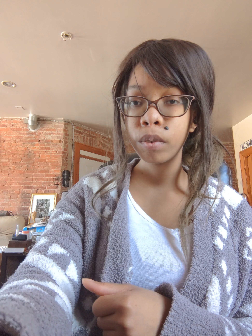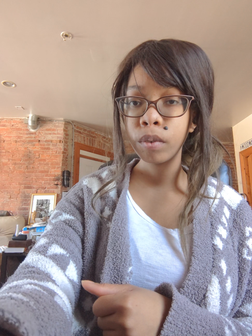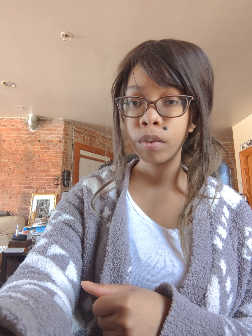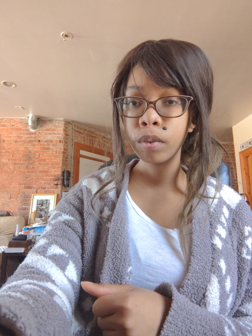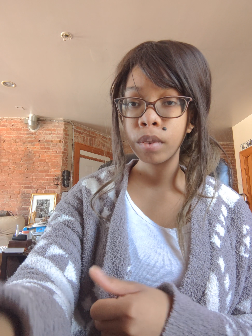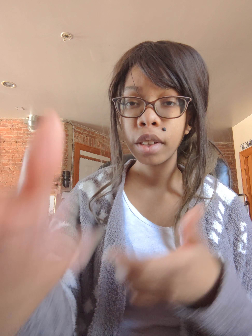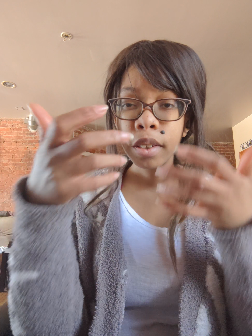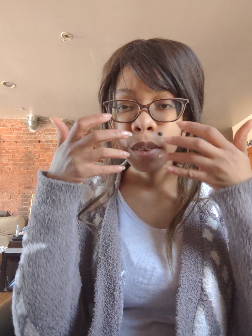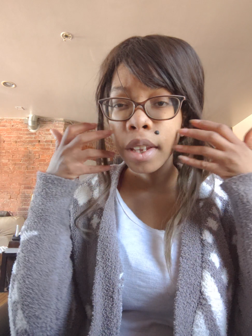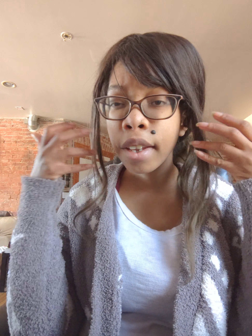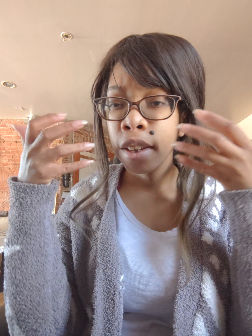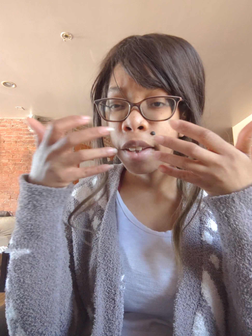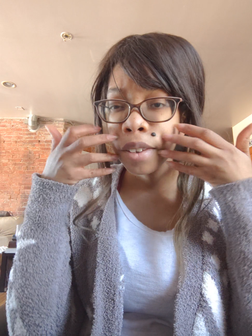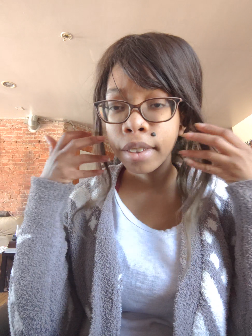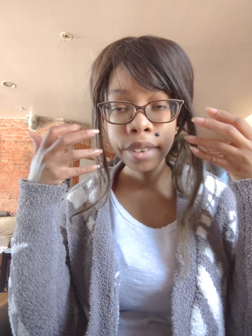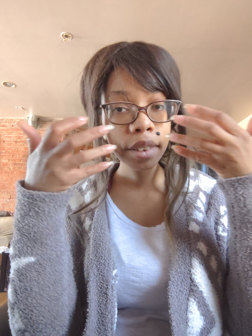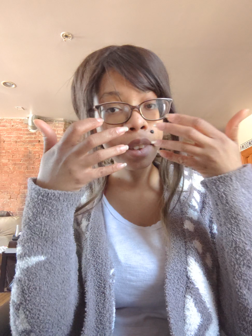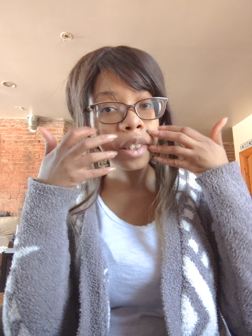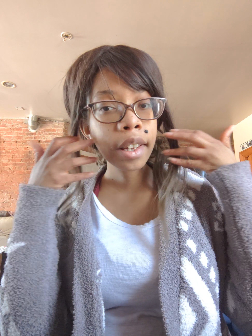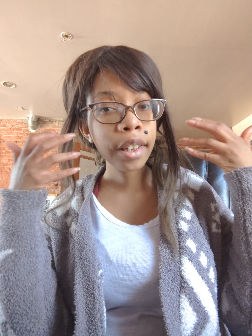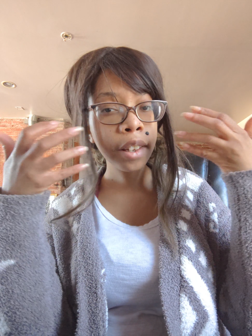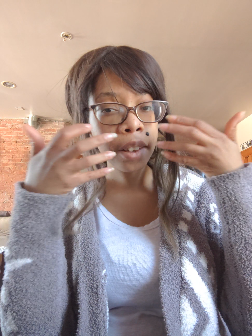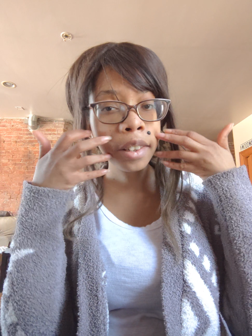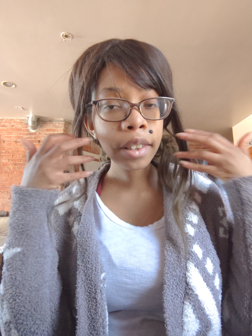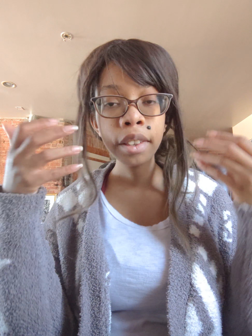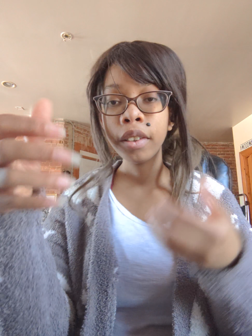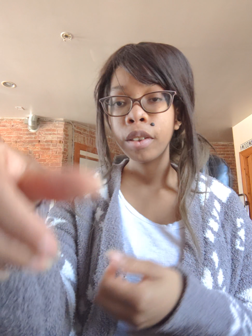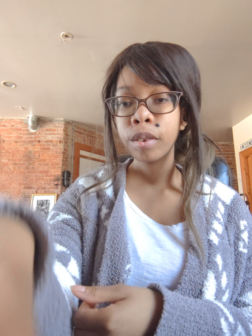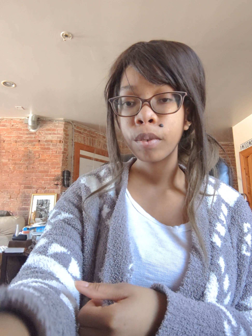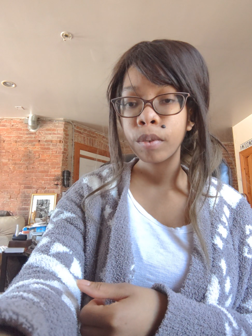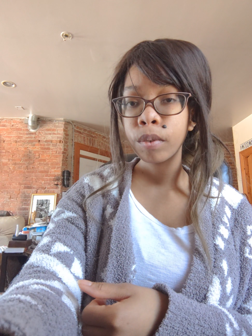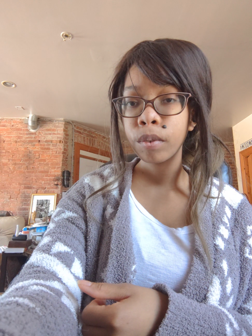tiger